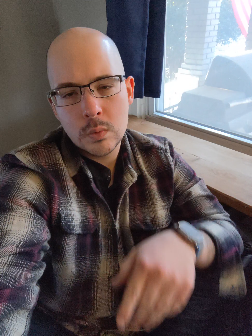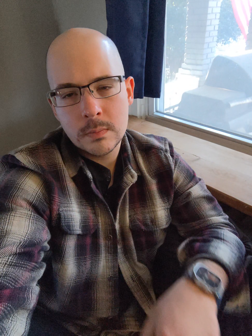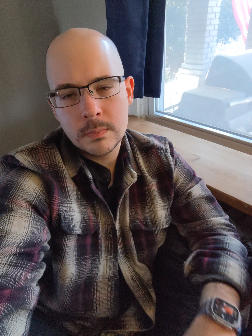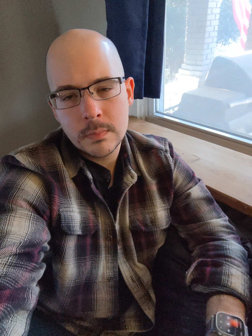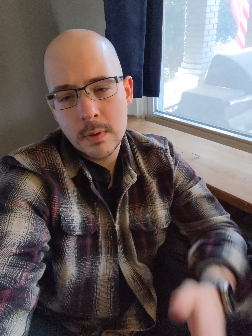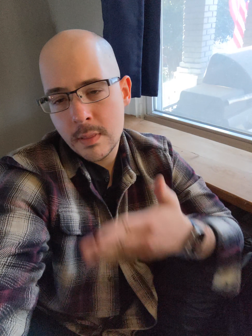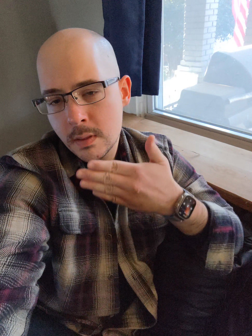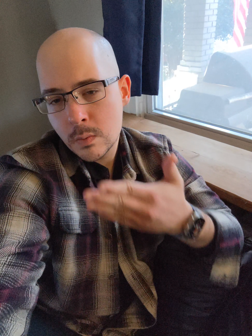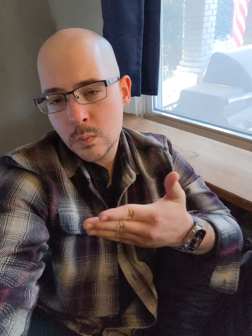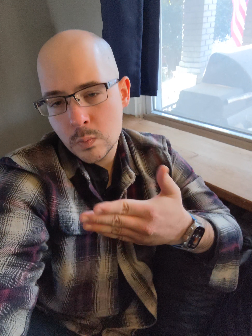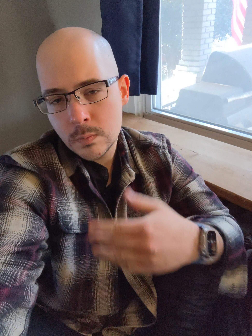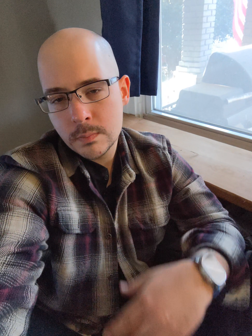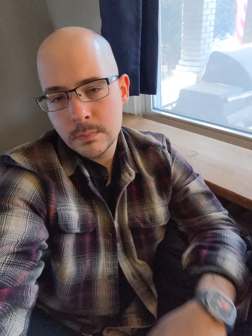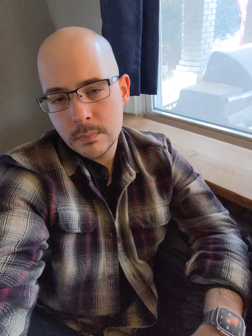thank you